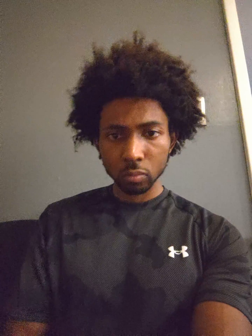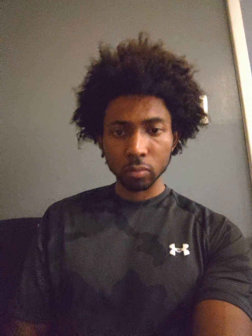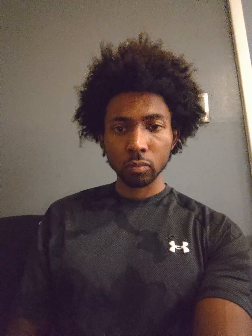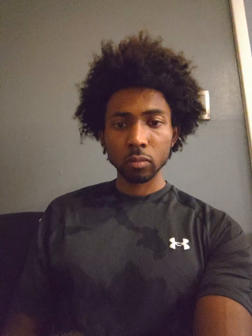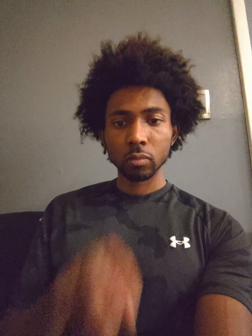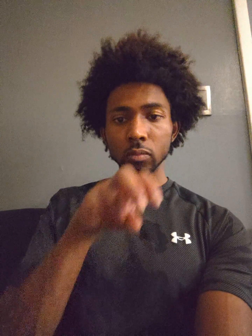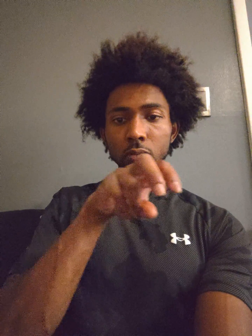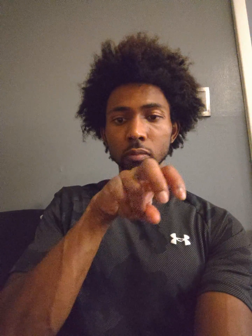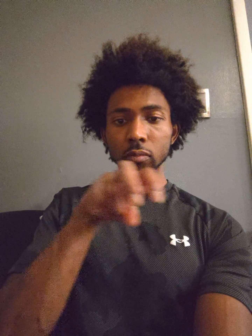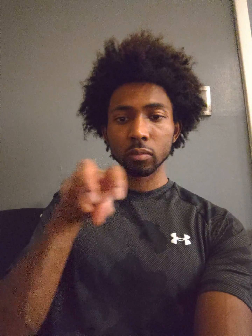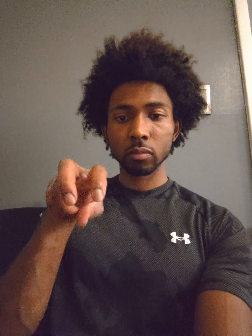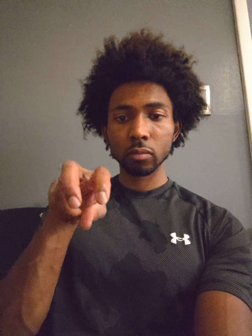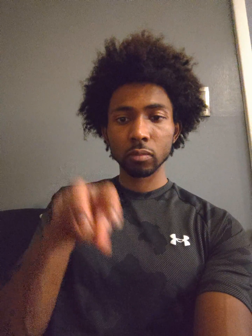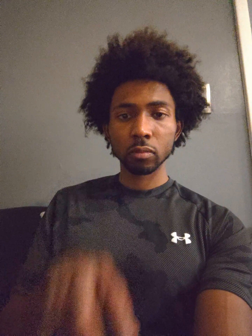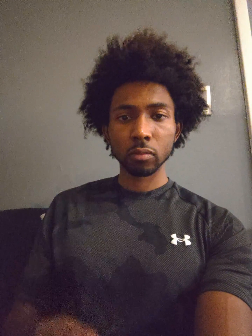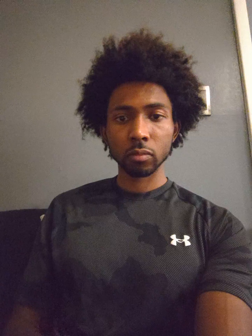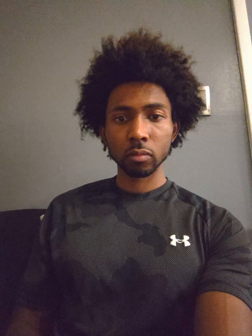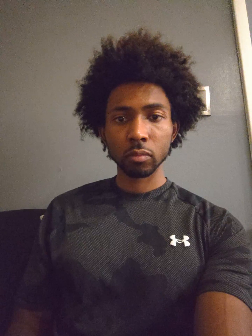couch